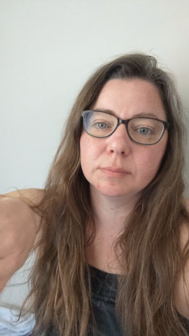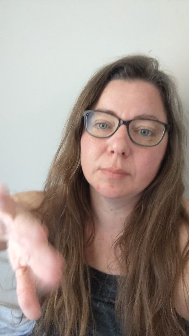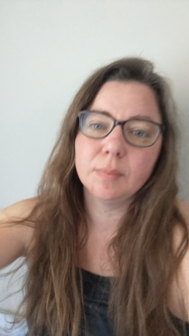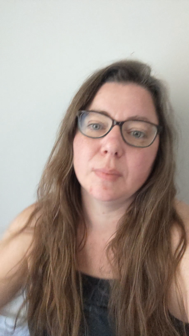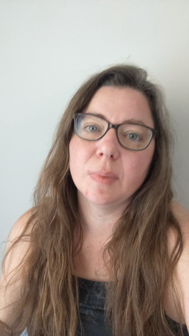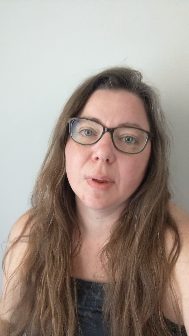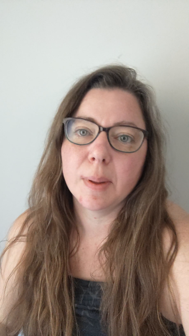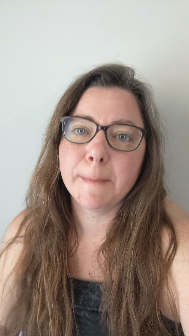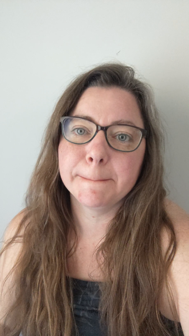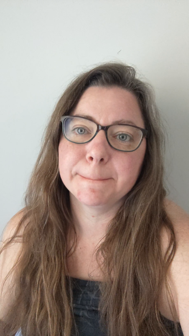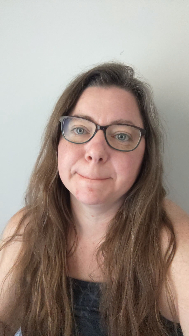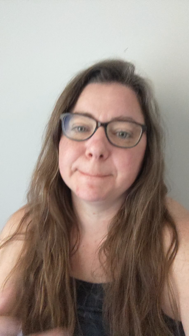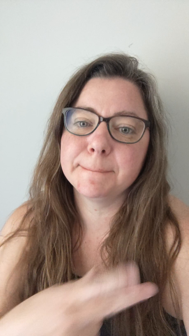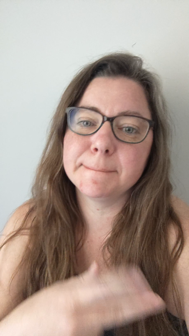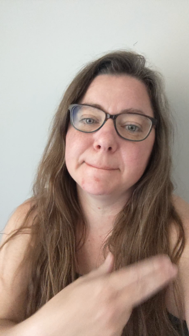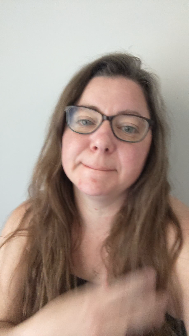sheep